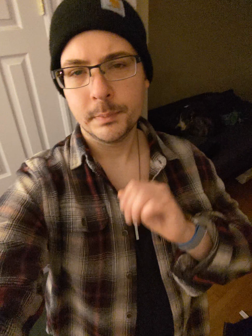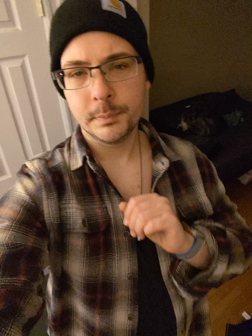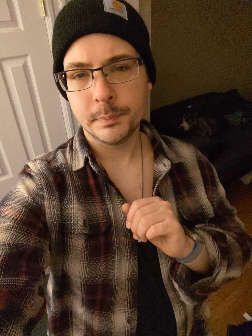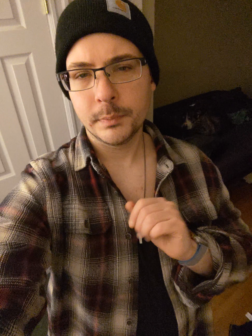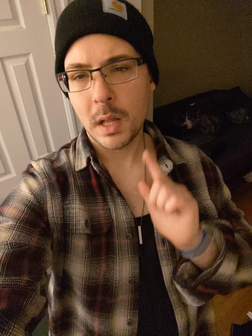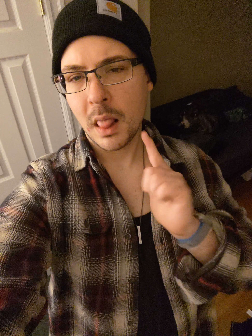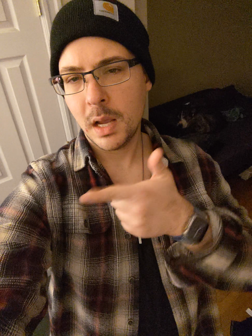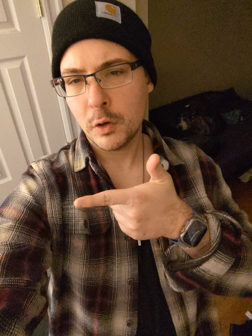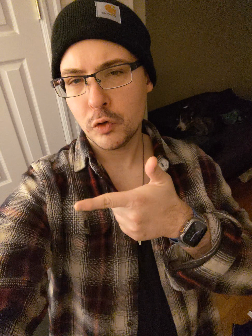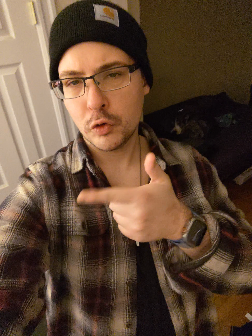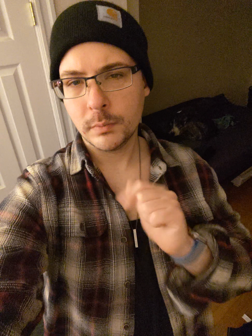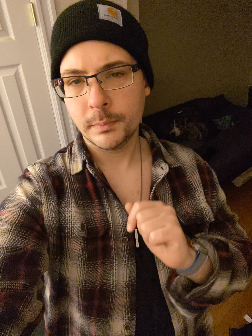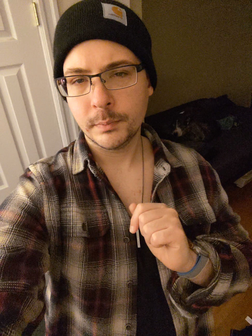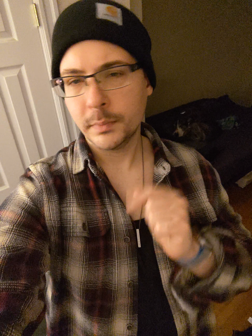later